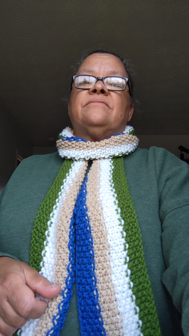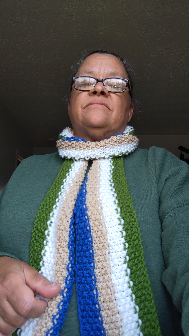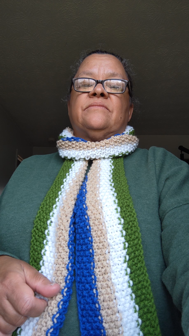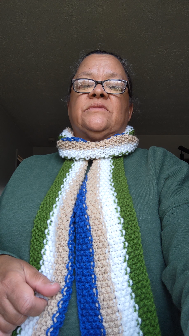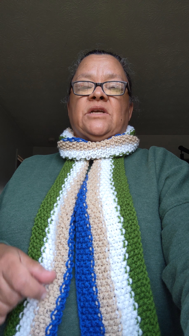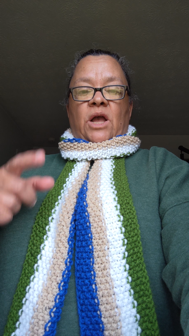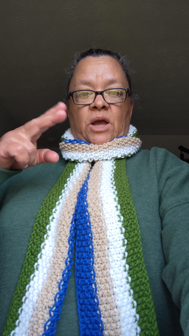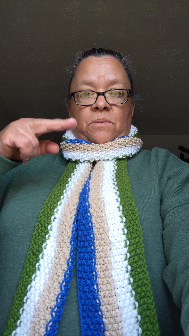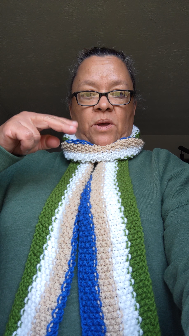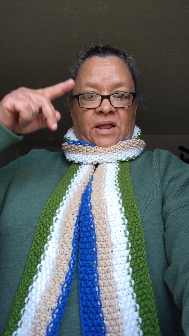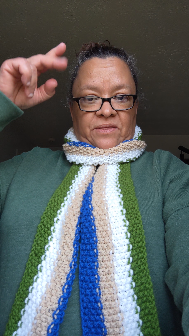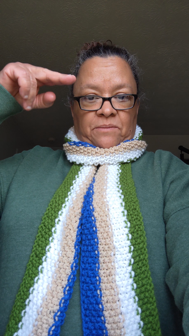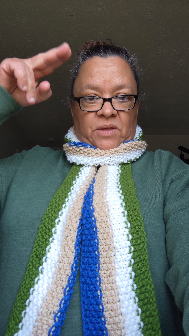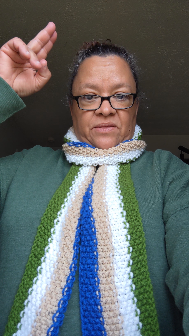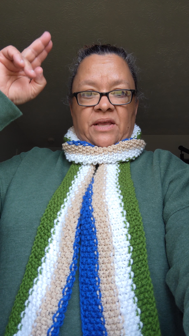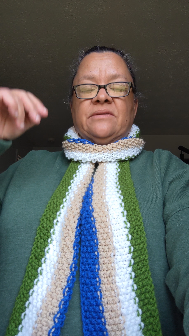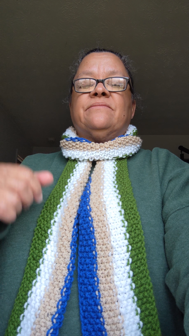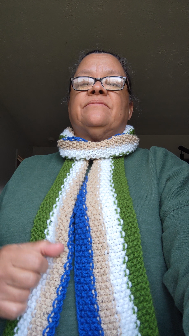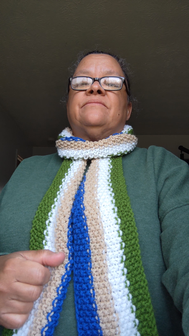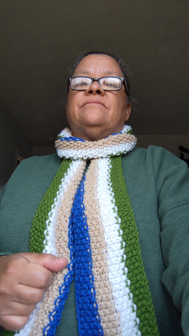build